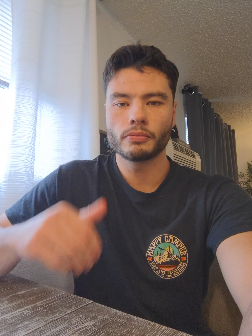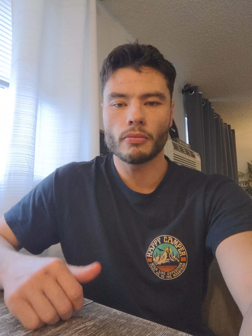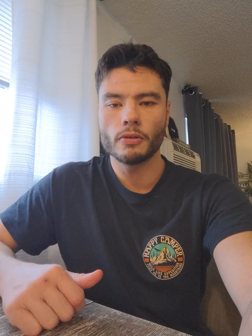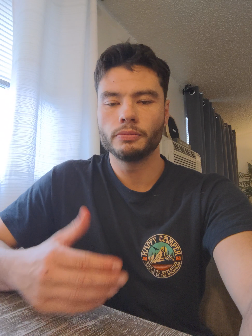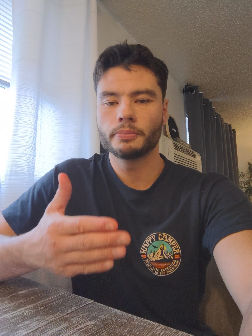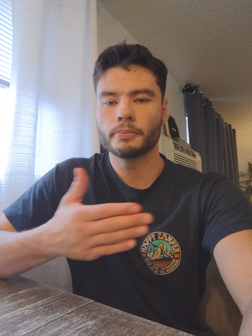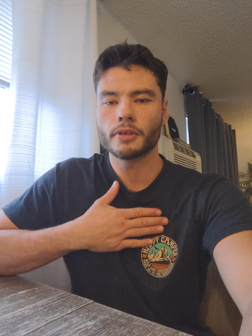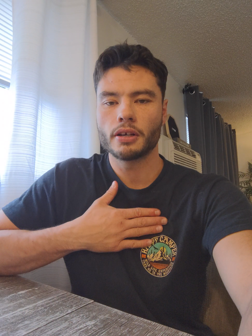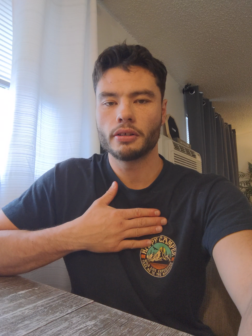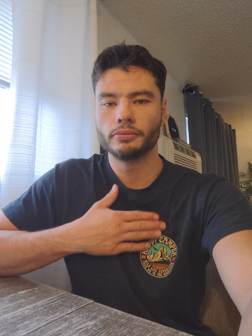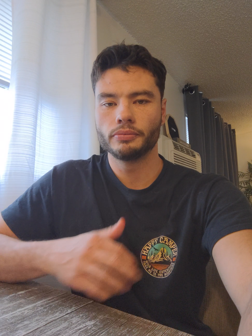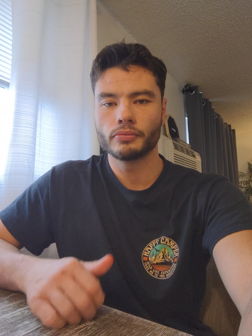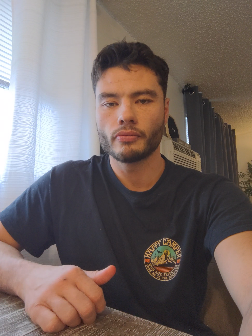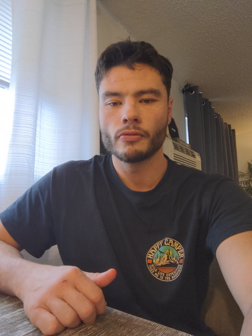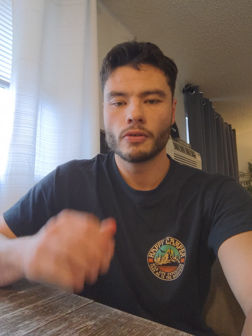my